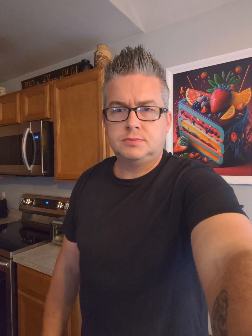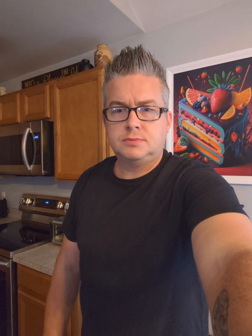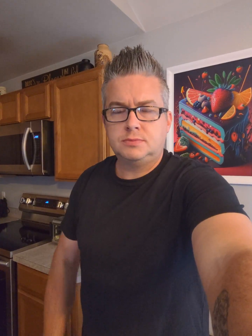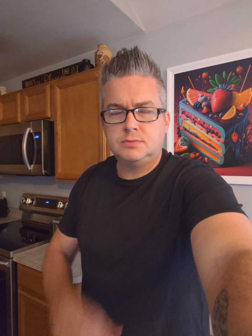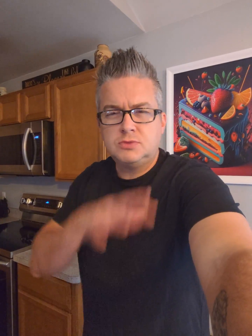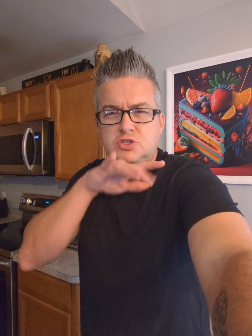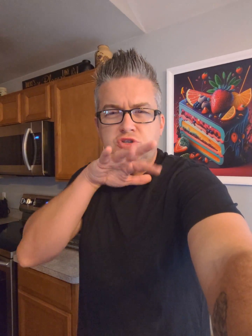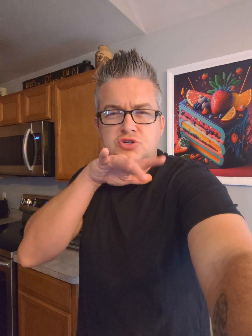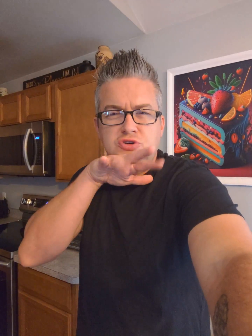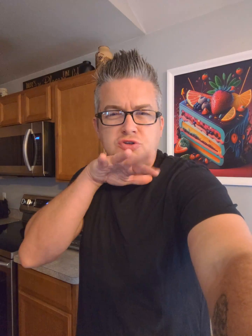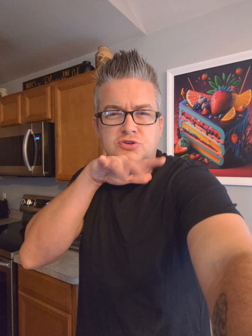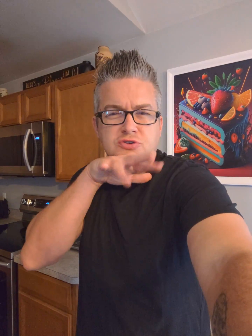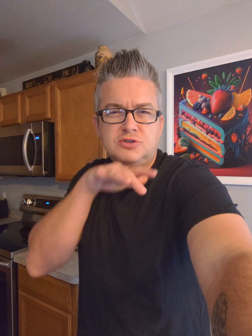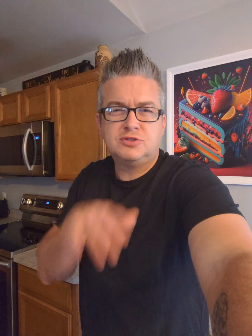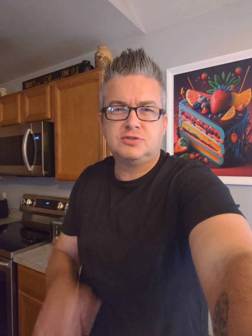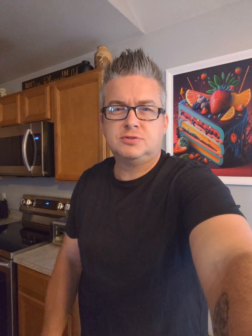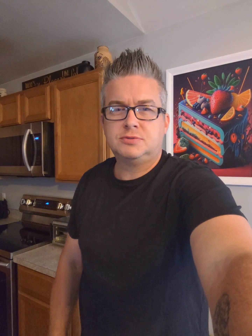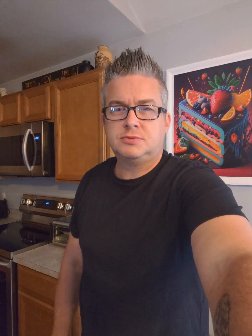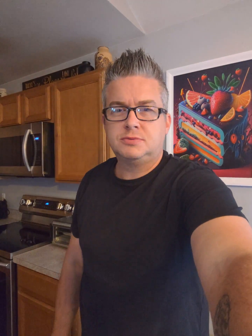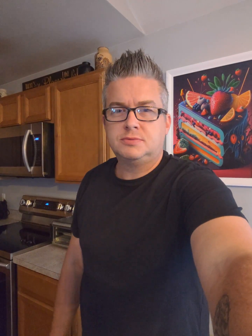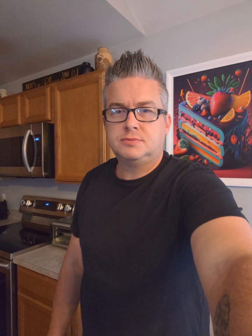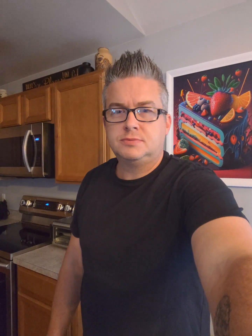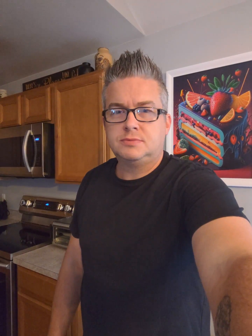naughty